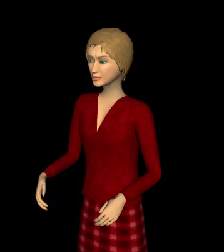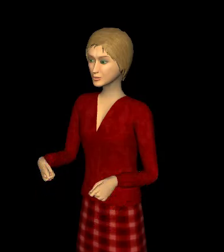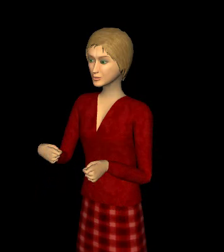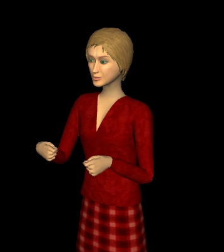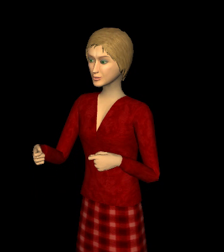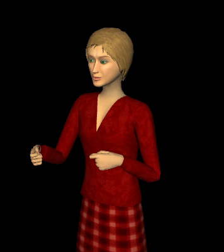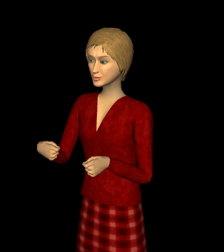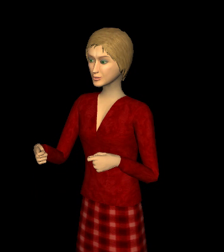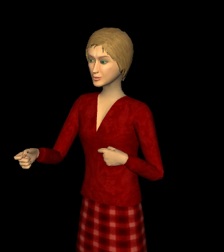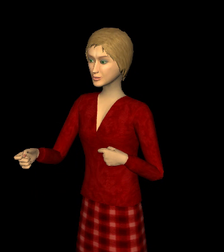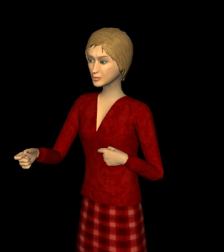سوق